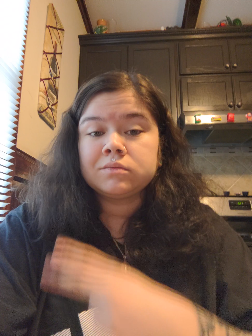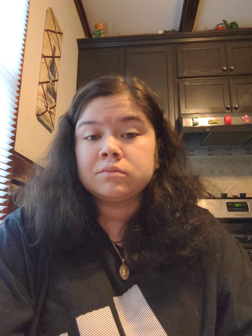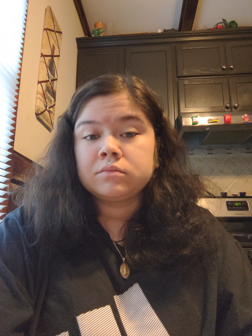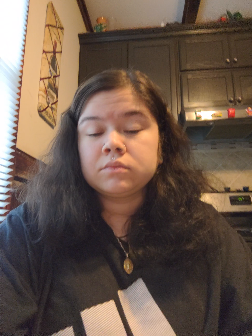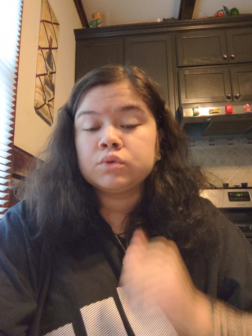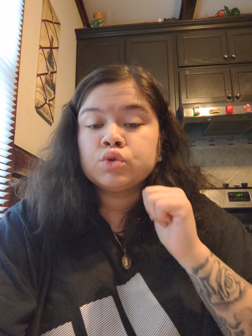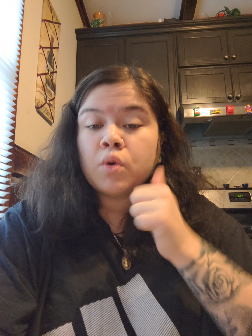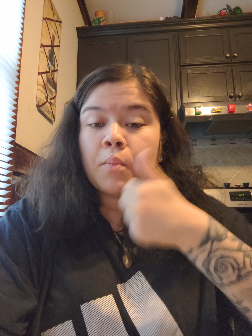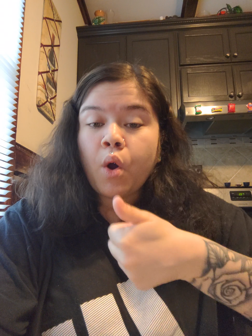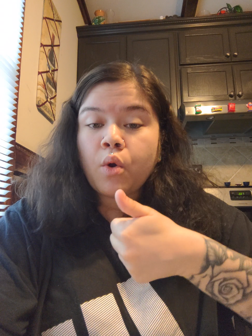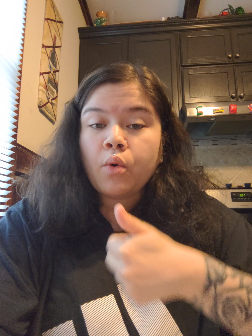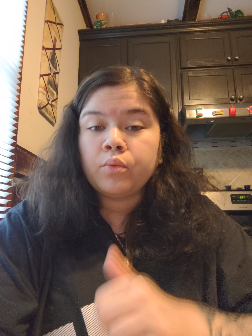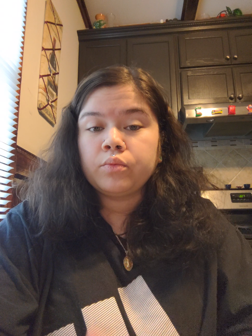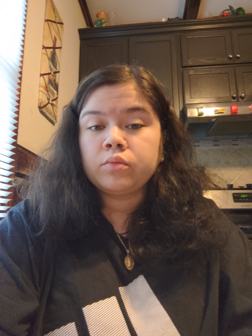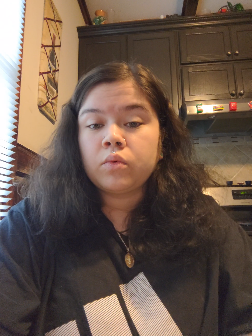tomorrow